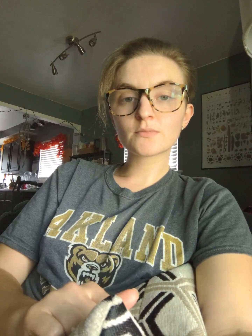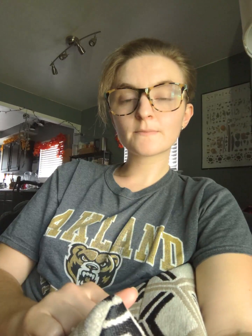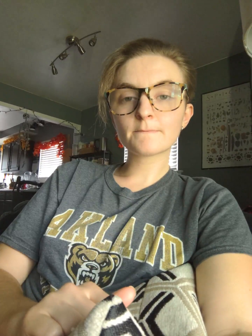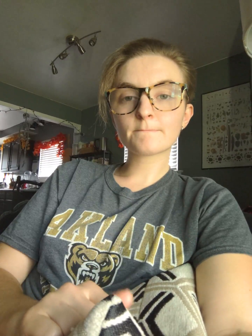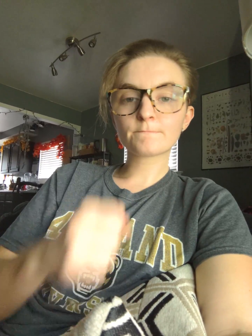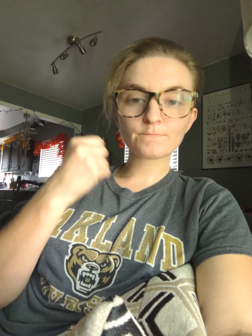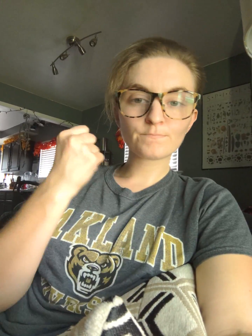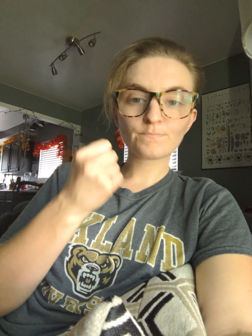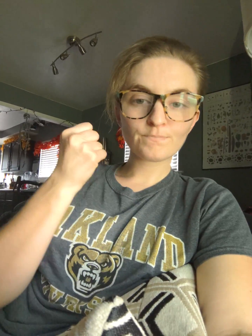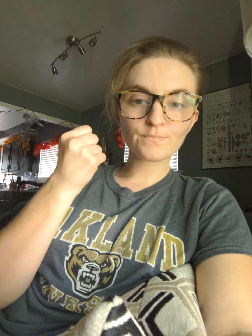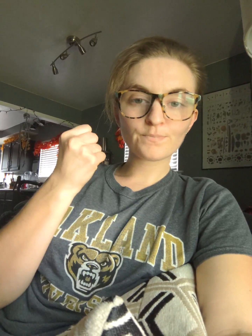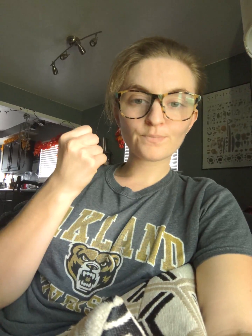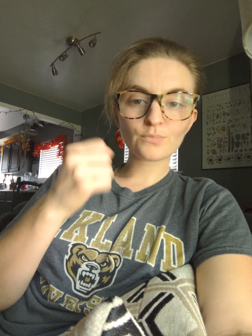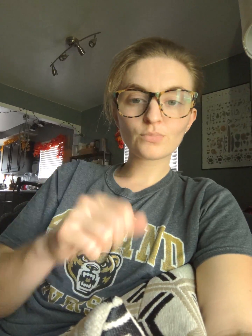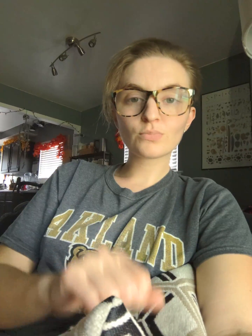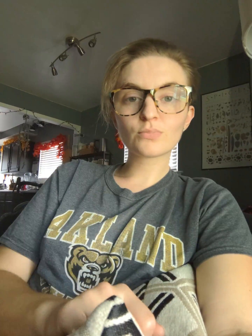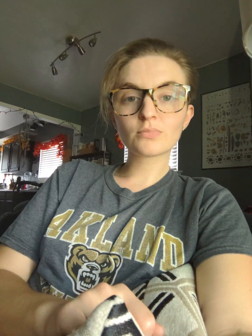hit